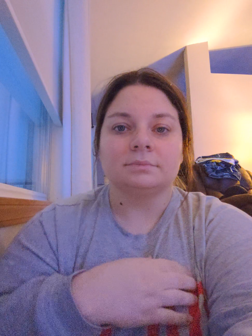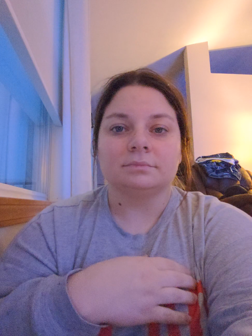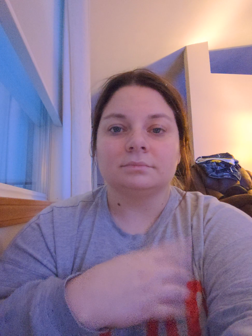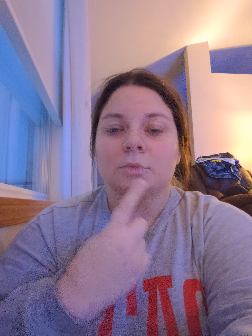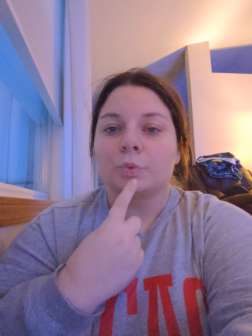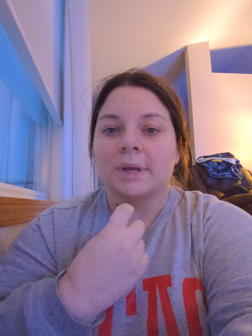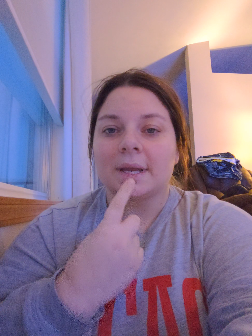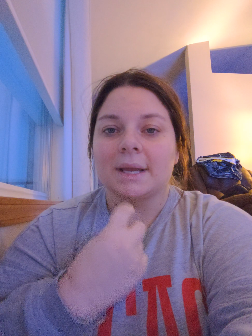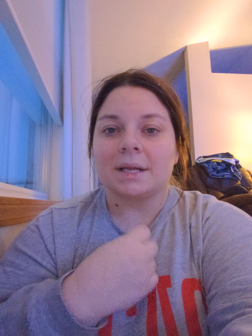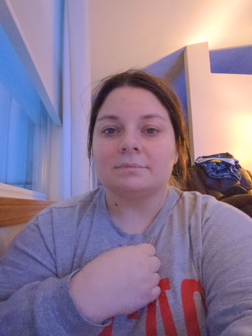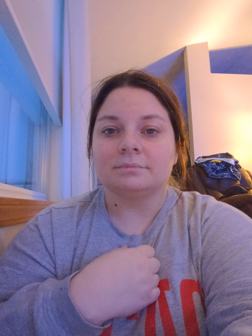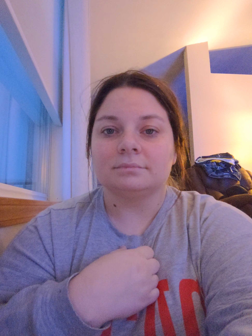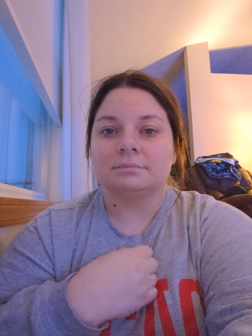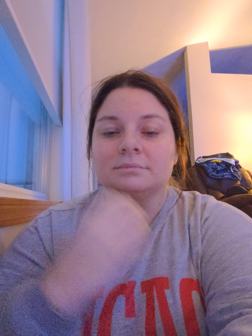red